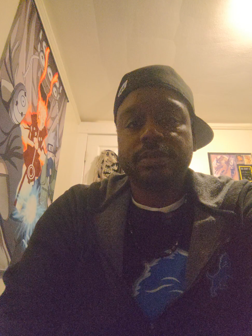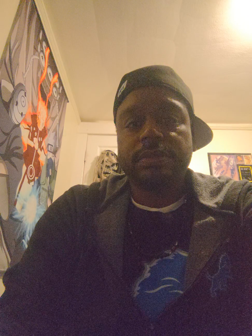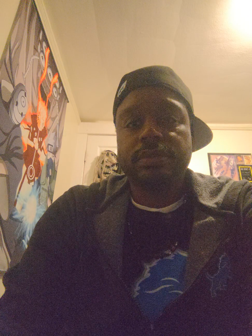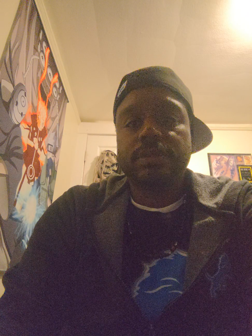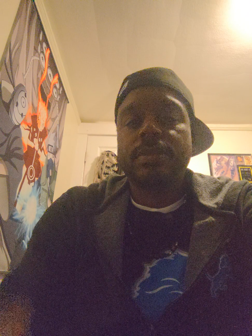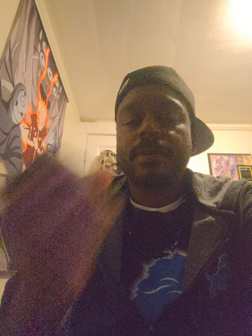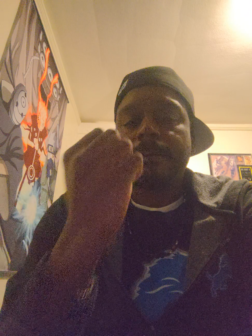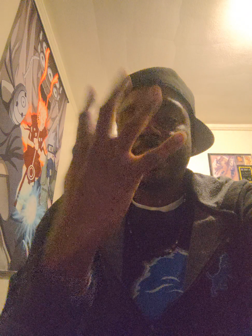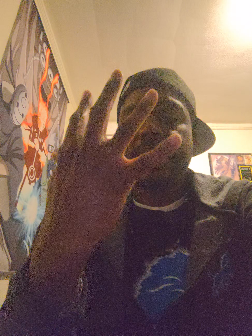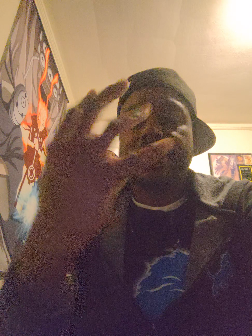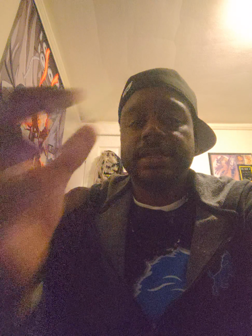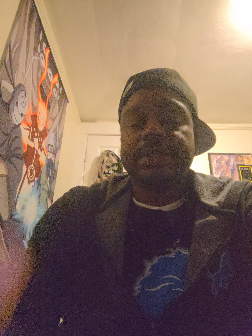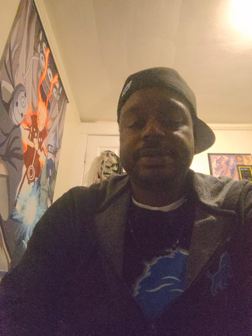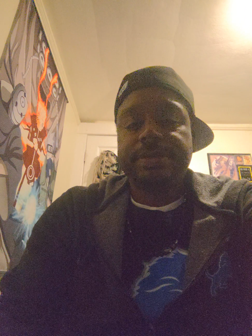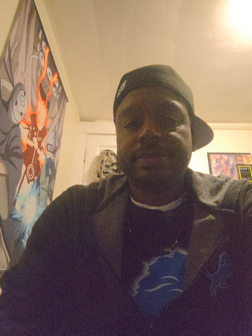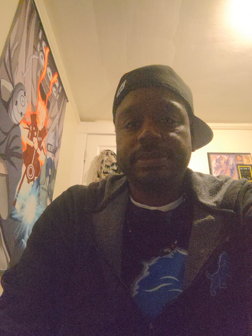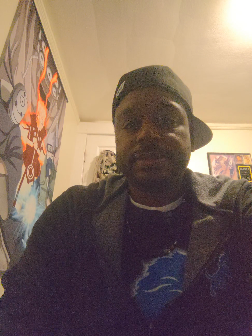many